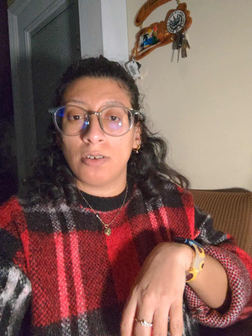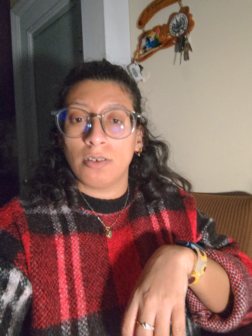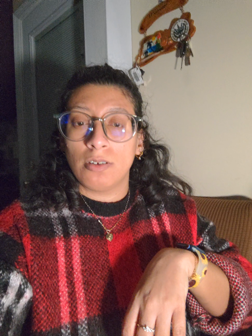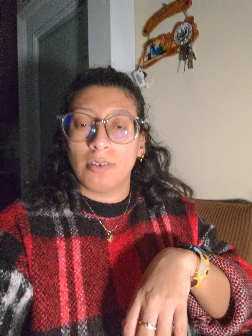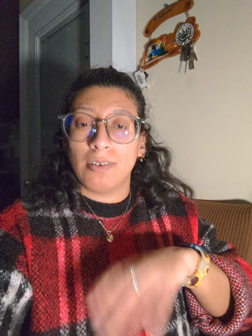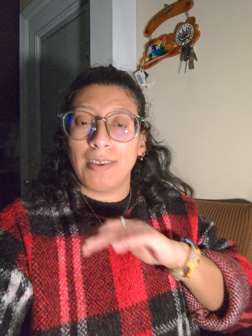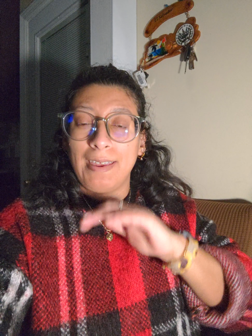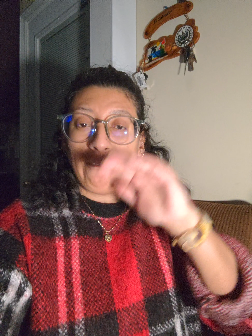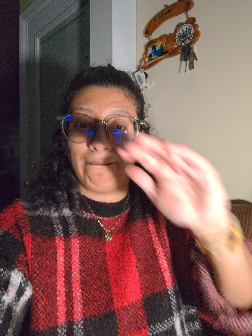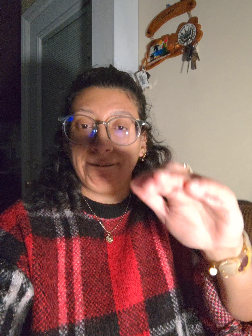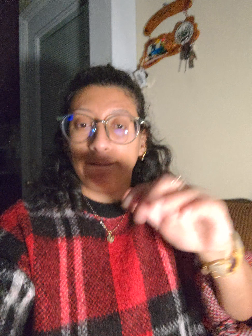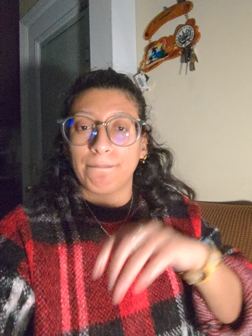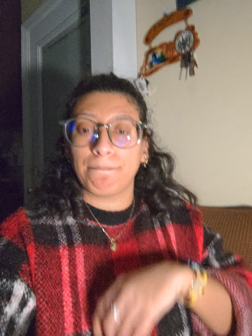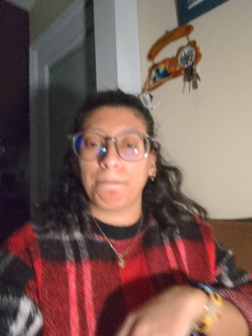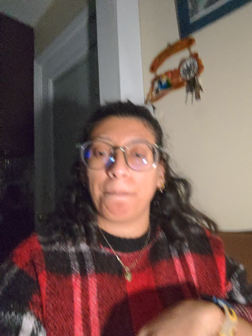gift